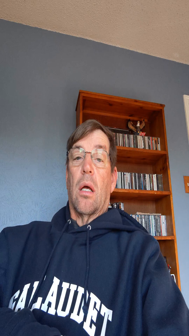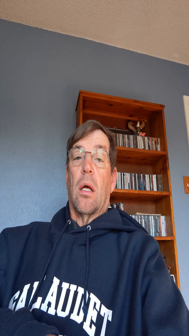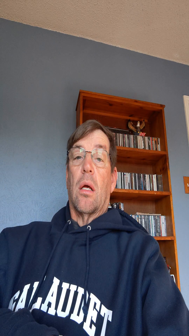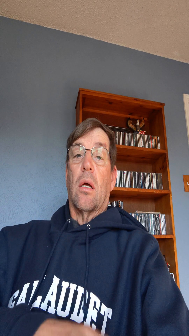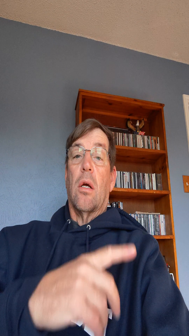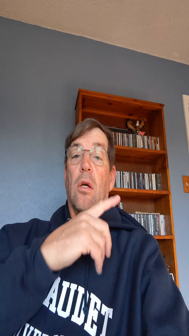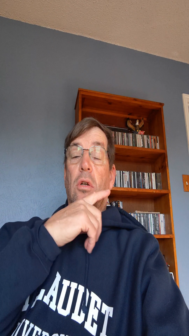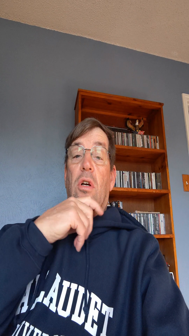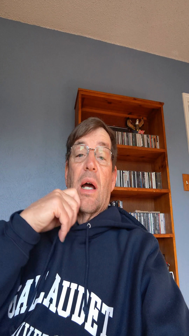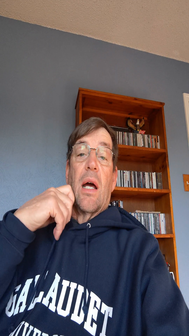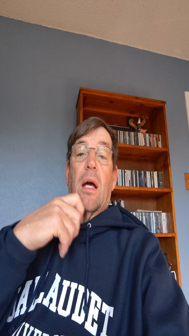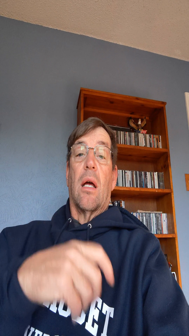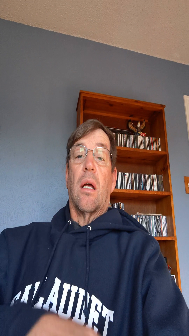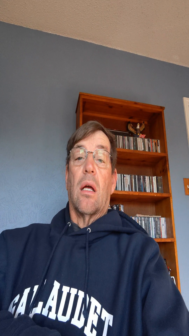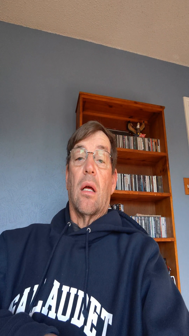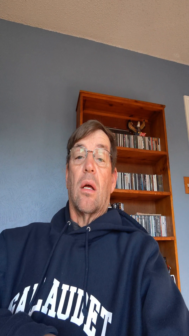dry